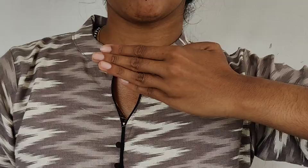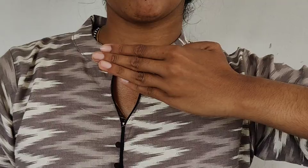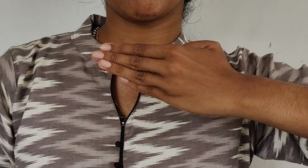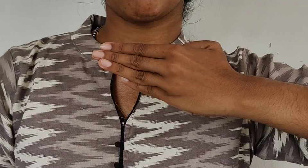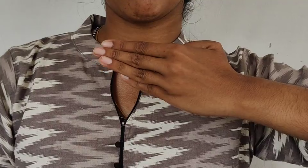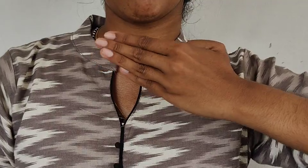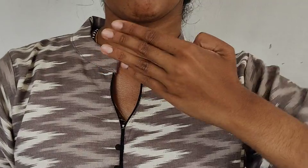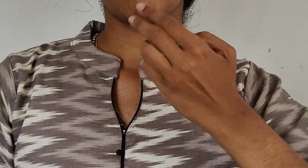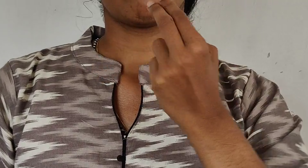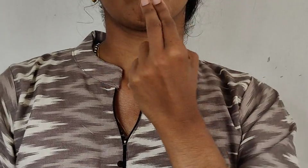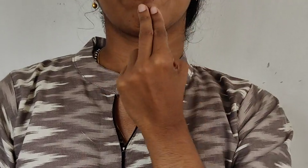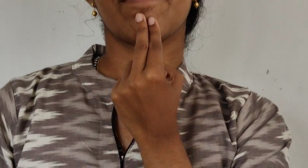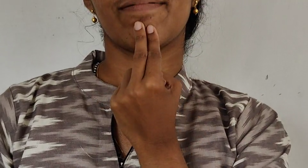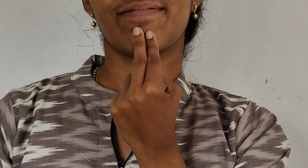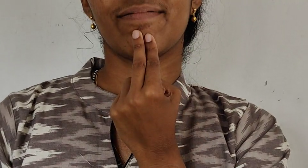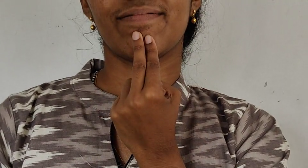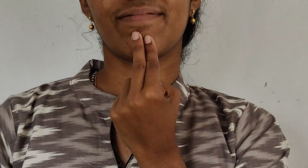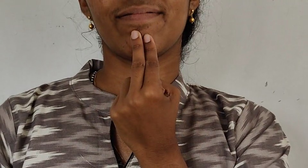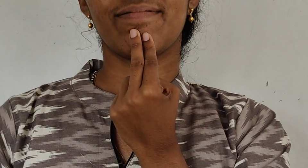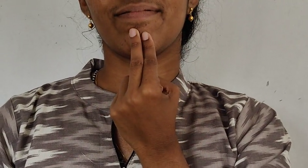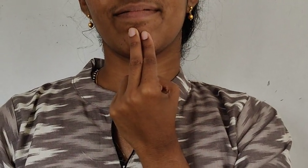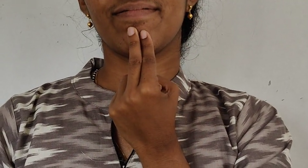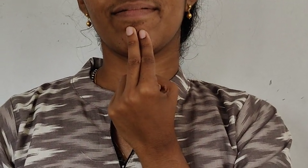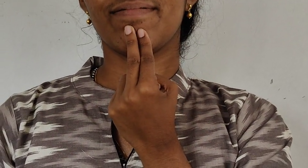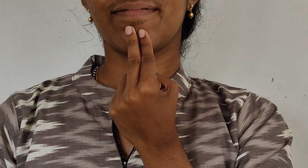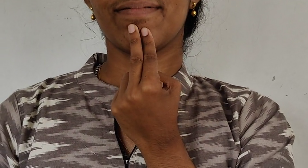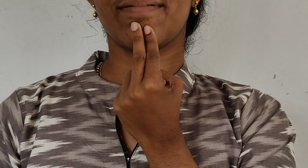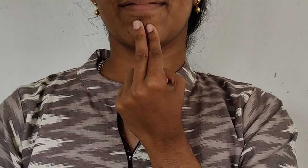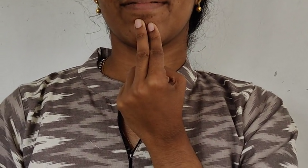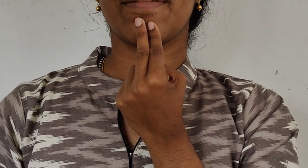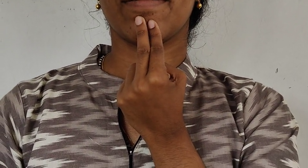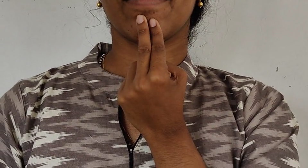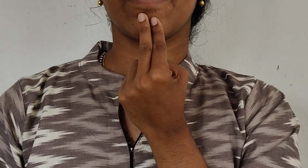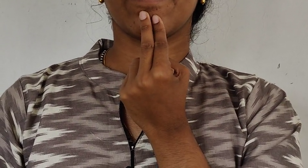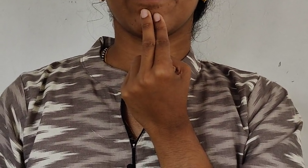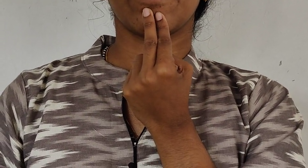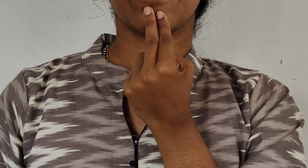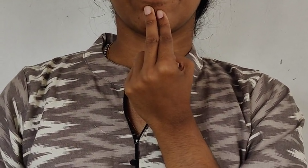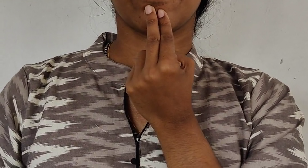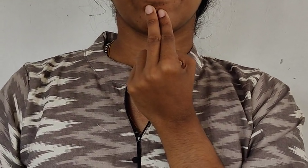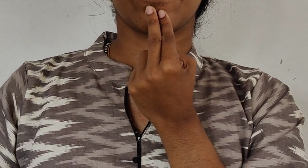അഃ